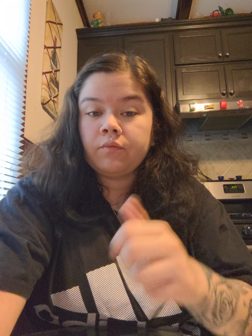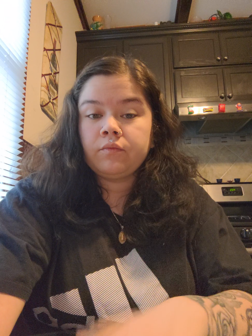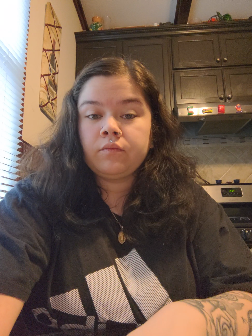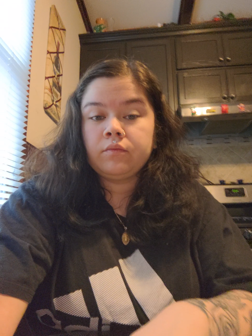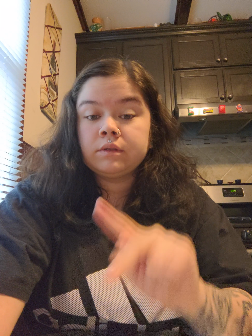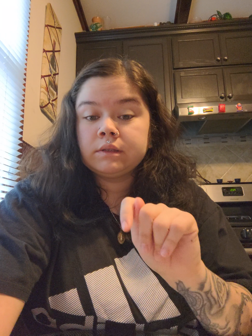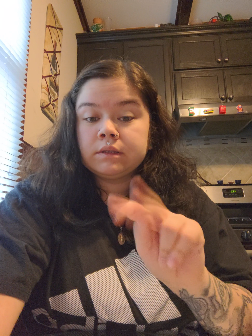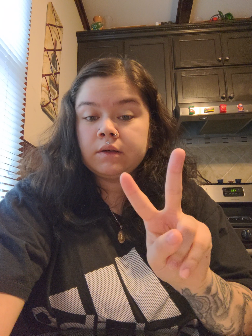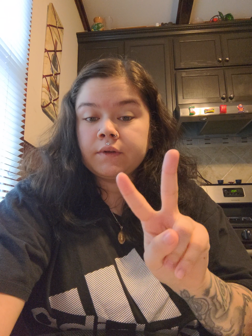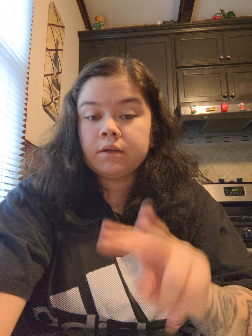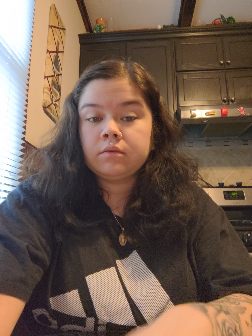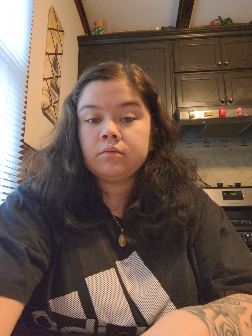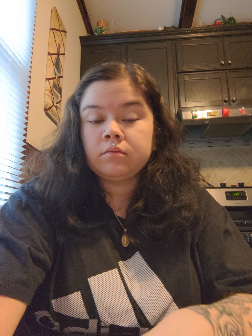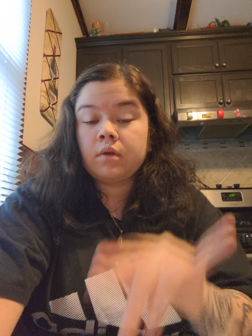TV